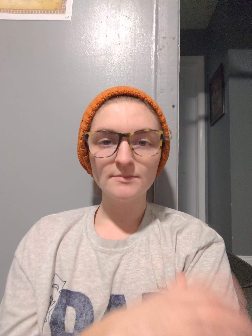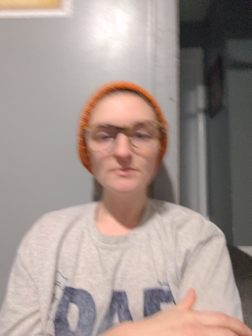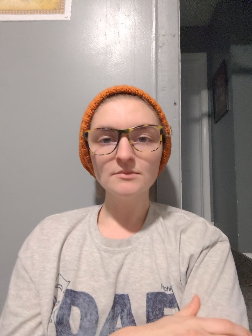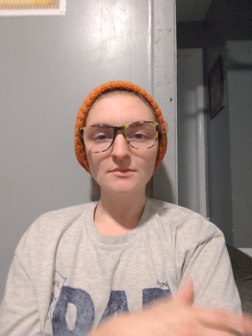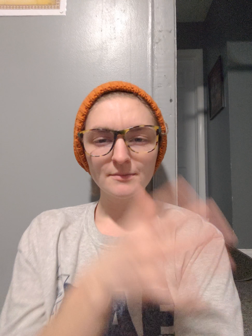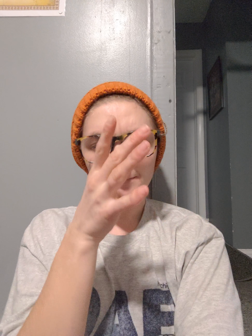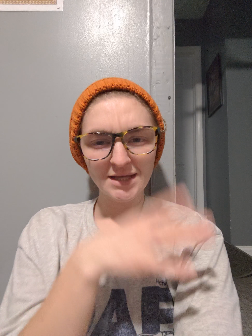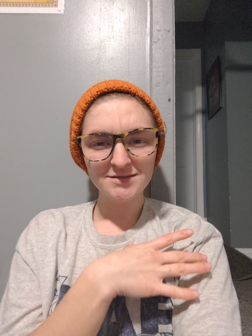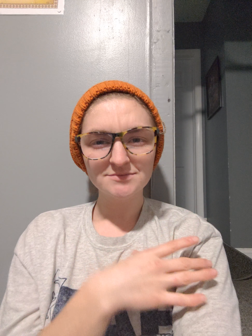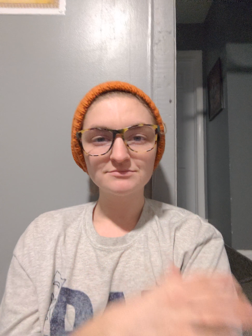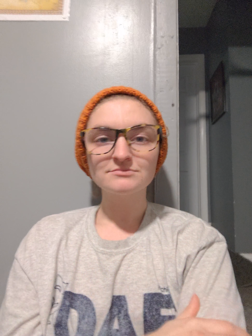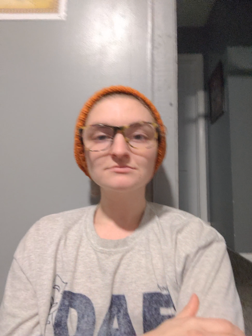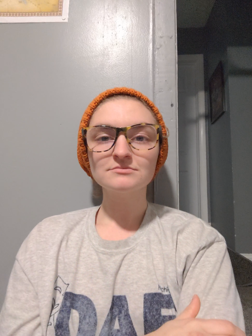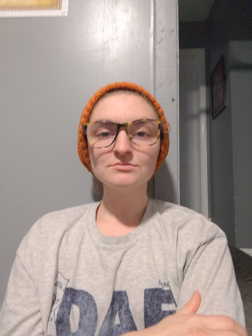man